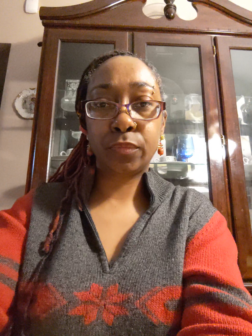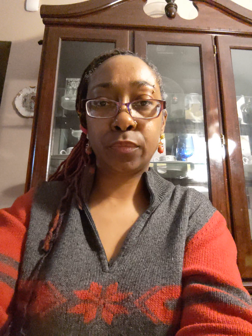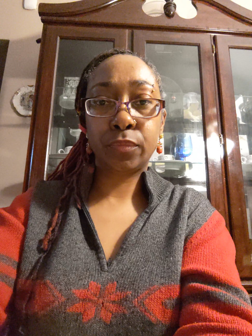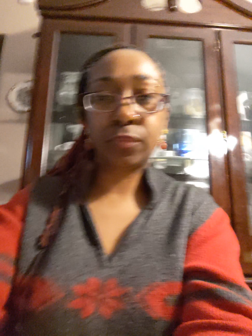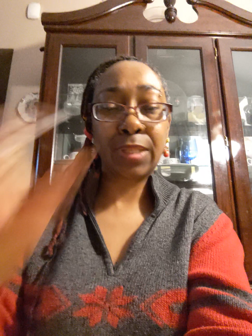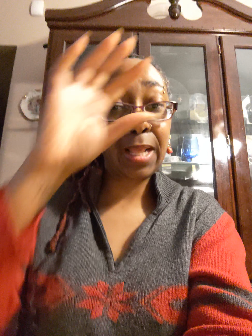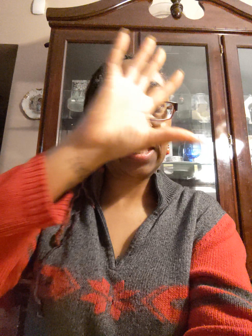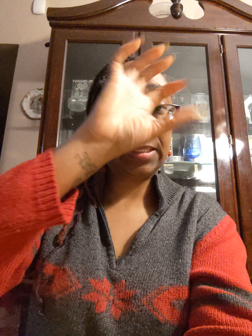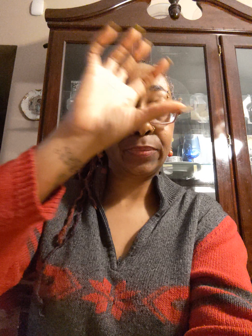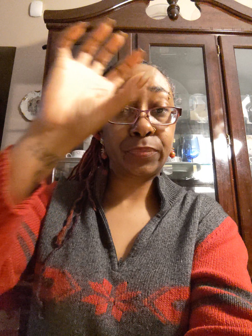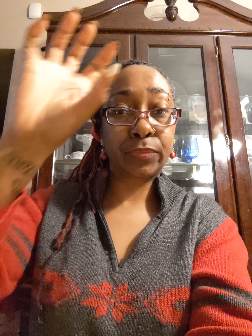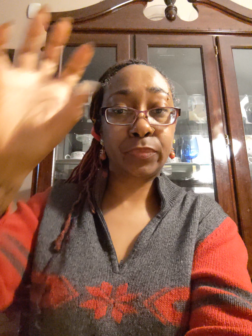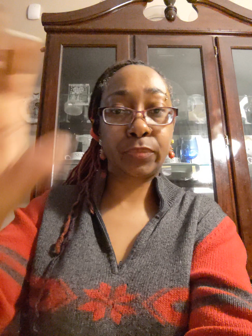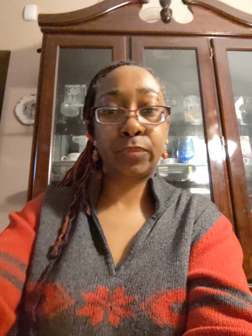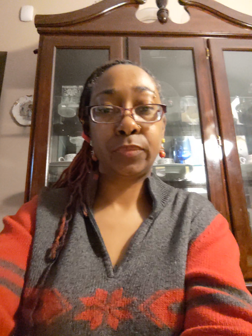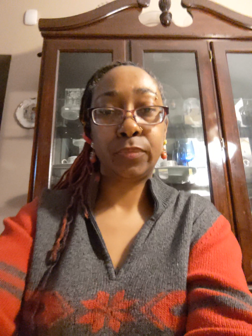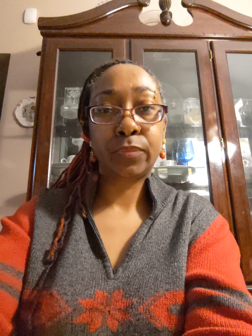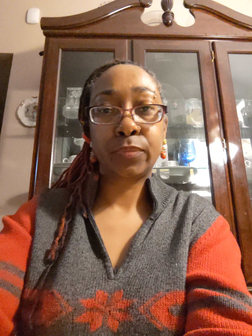cloud